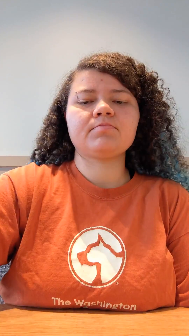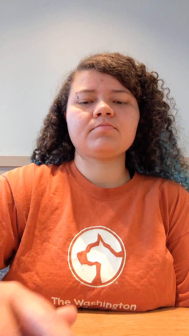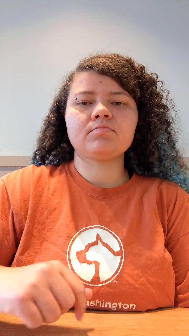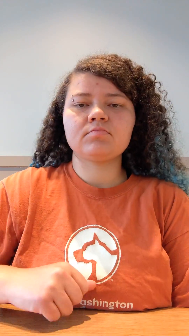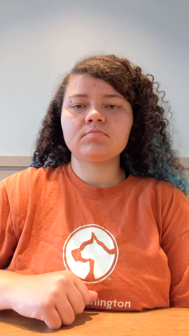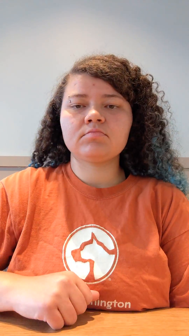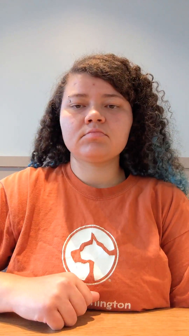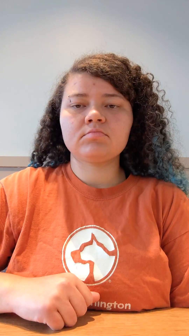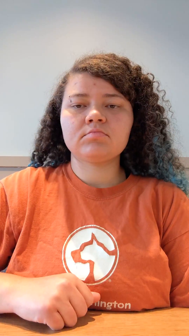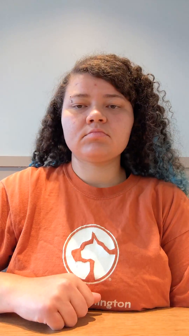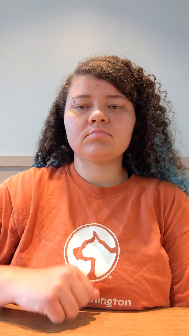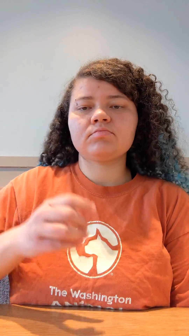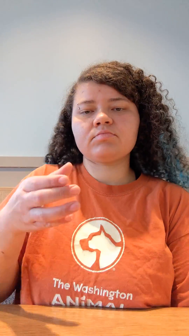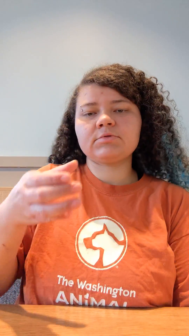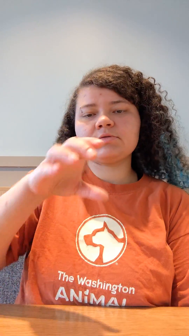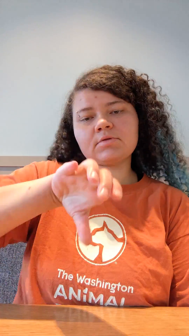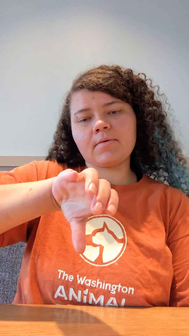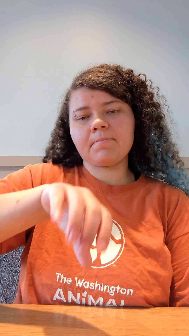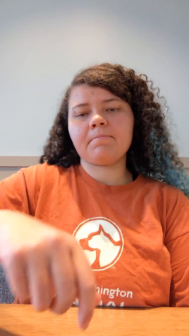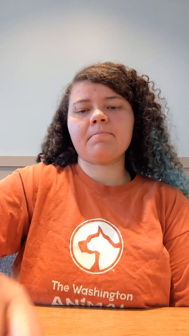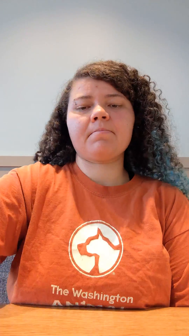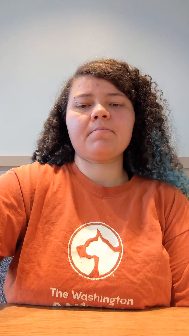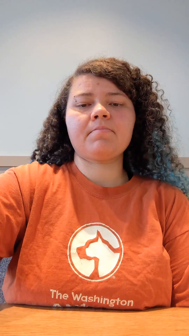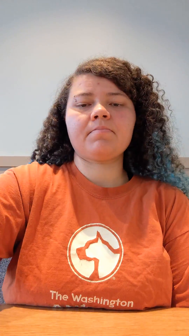dump